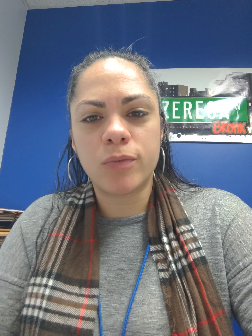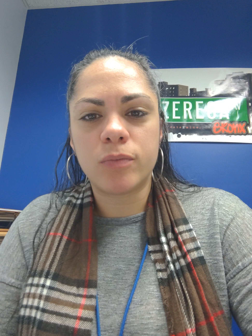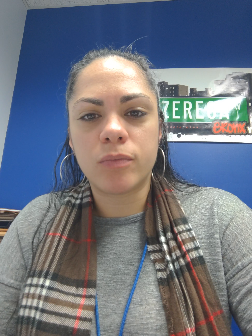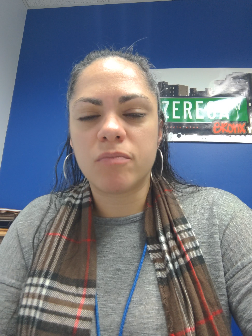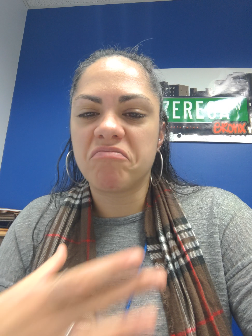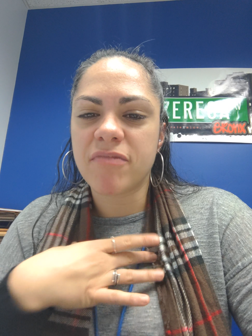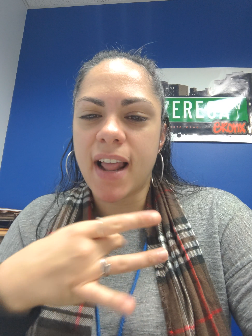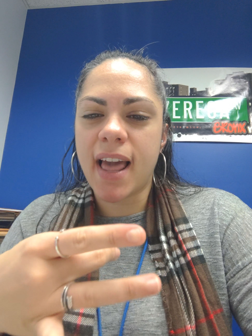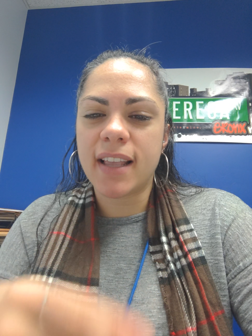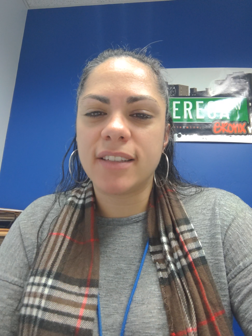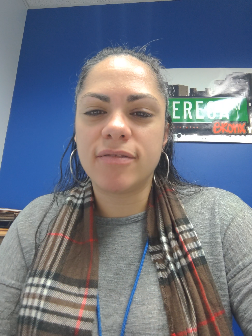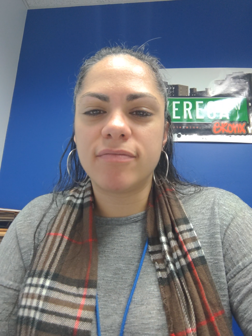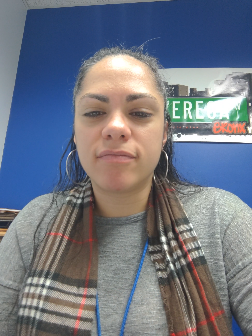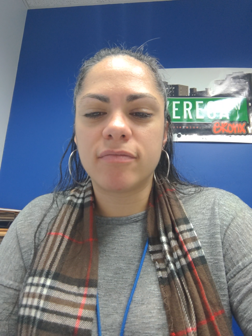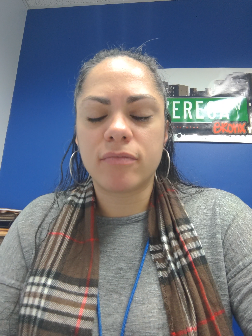like